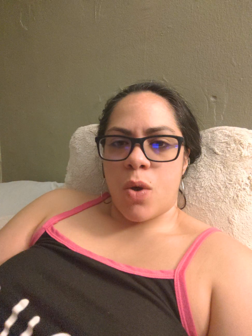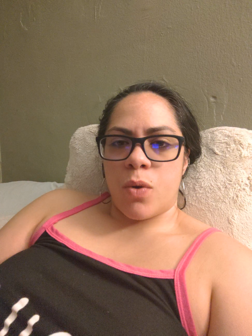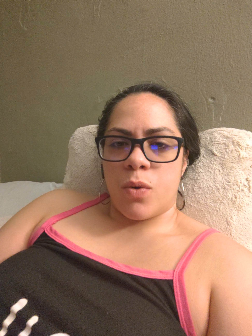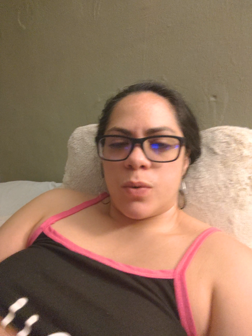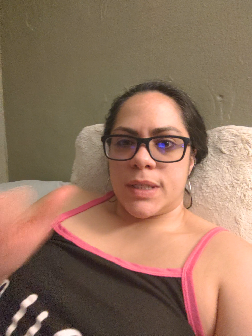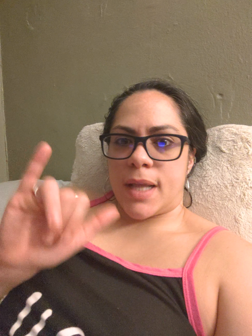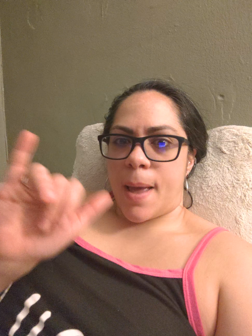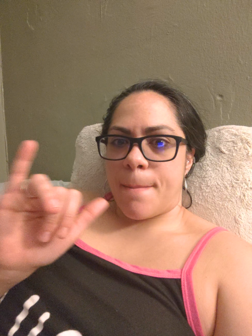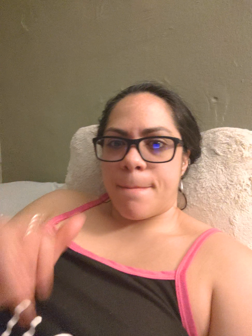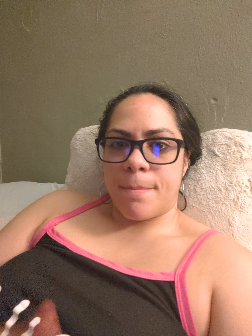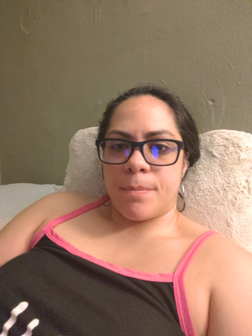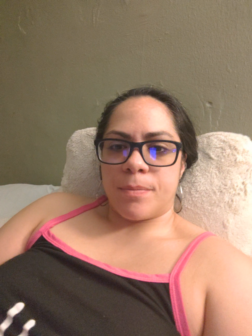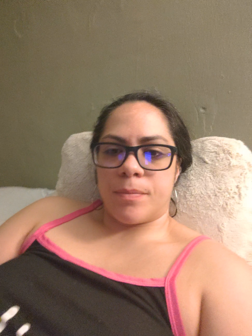same